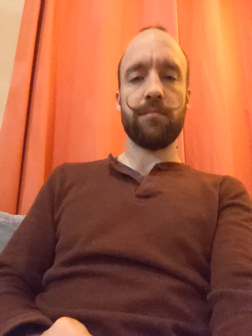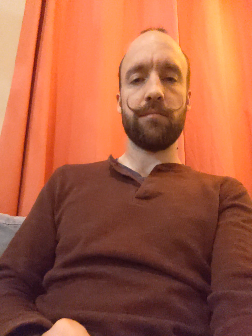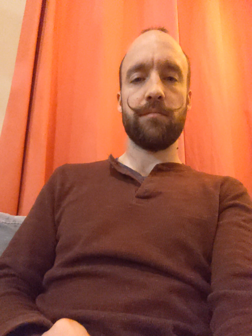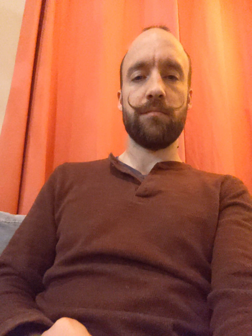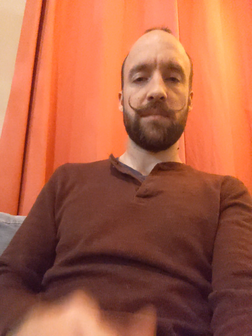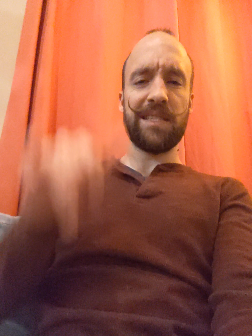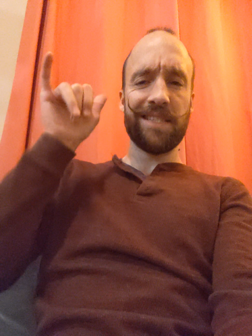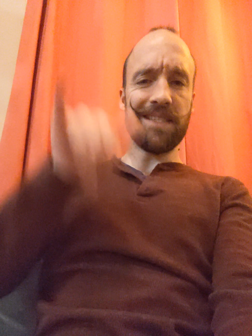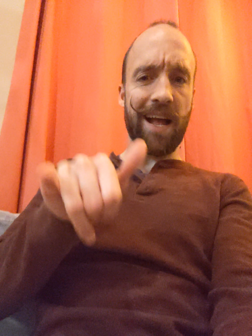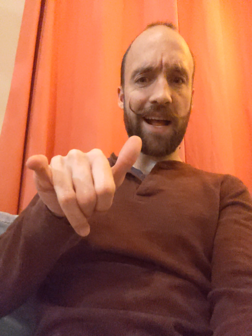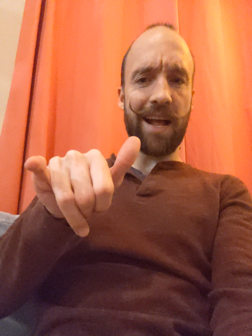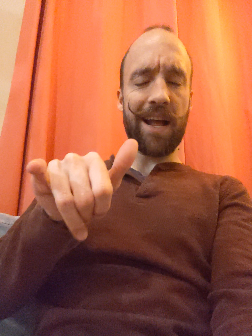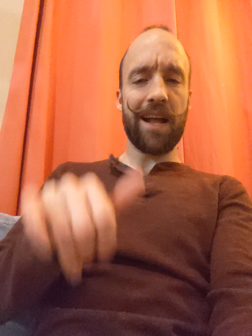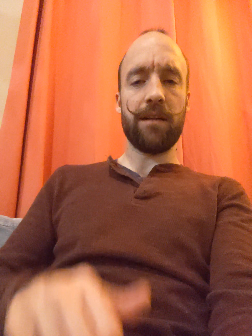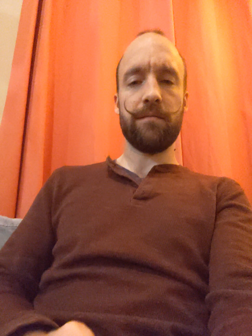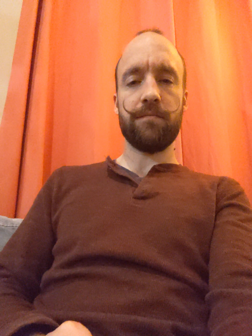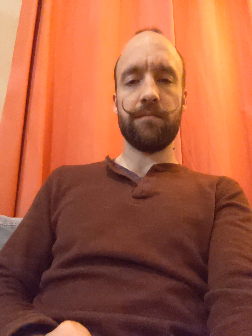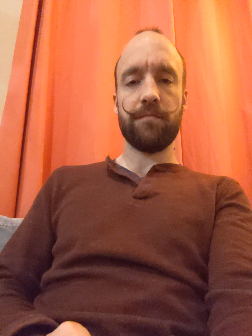stay